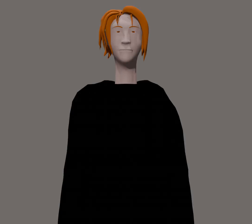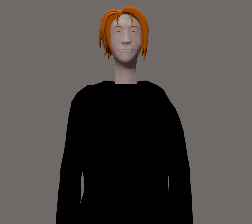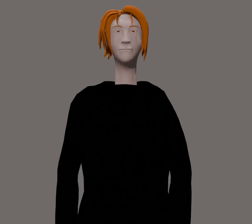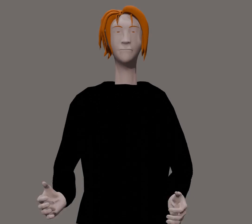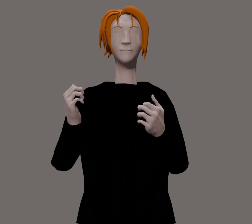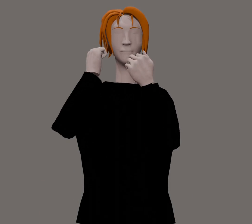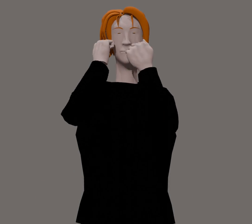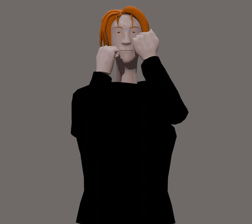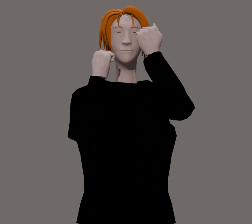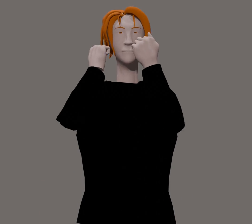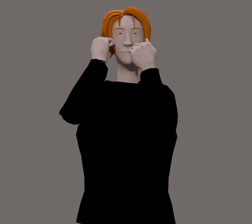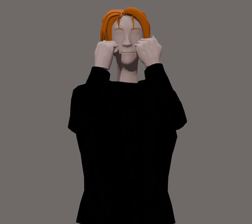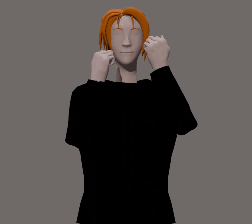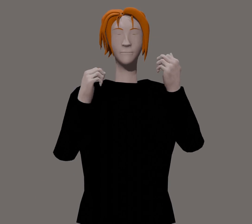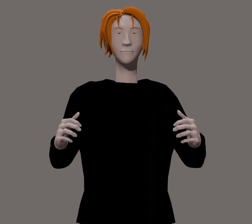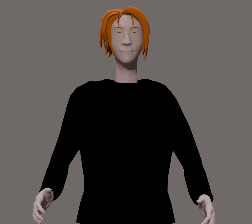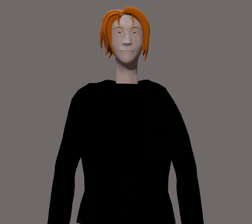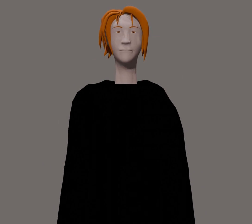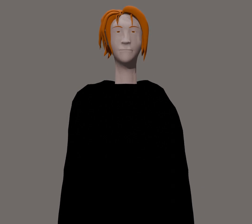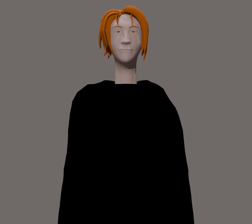Clean Face